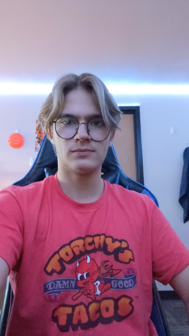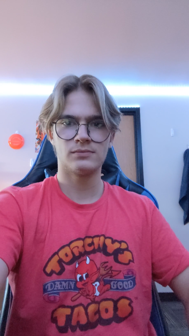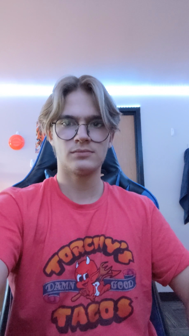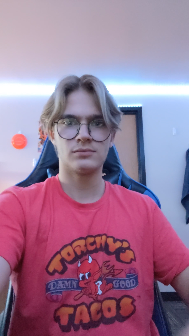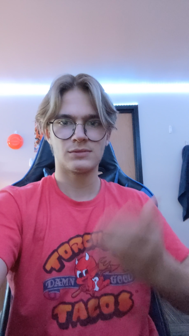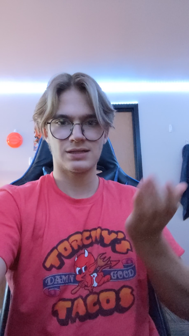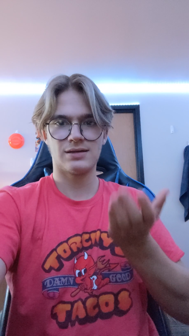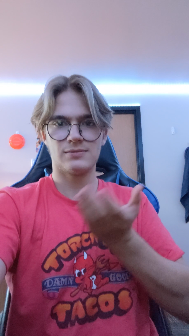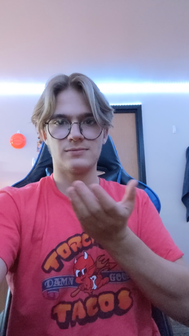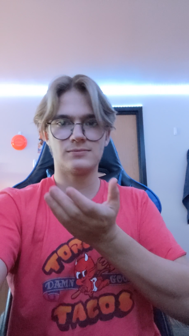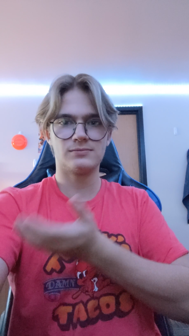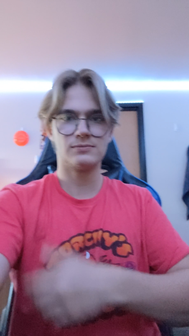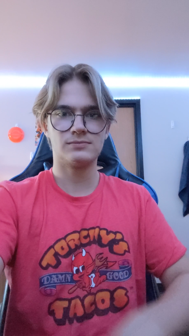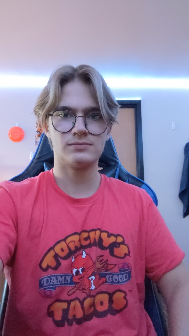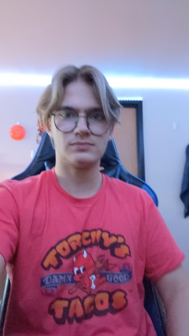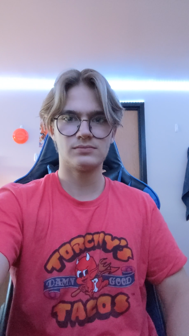carry